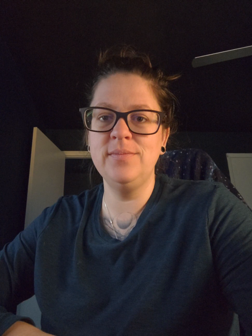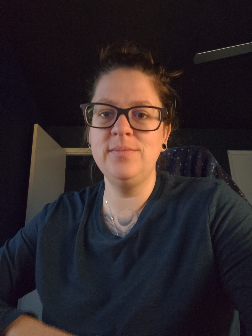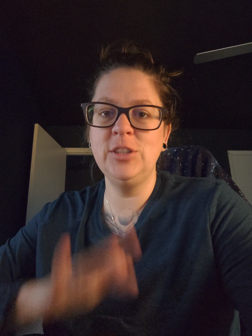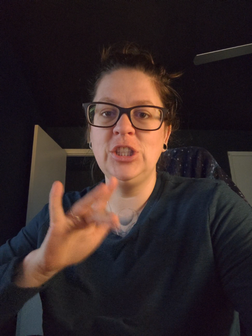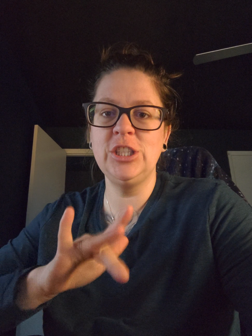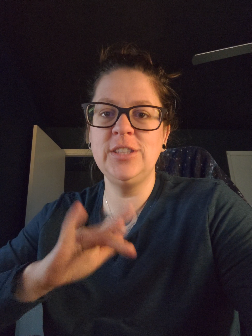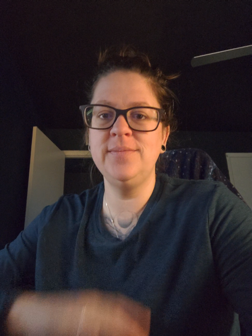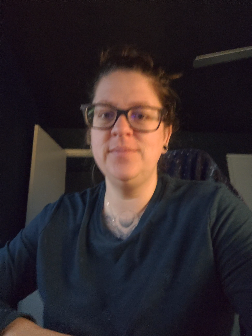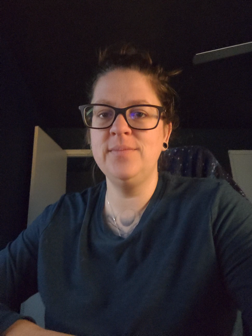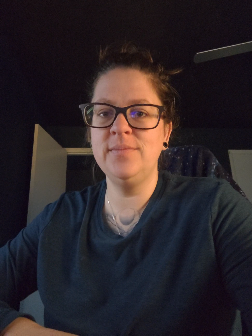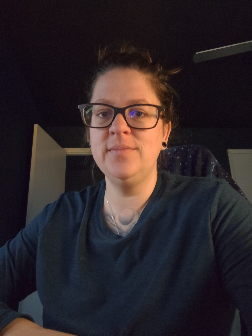touch